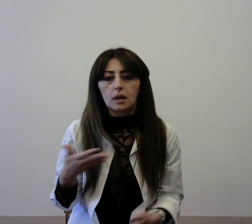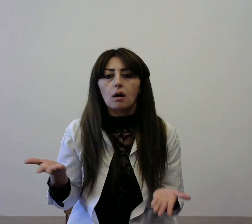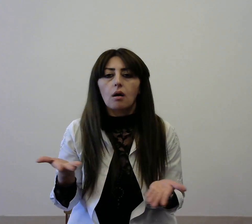harda